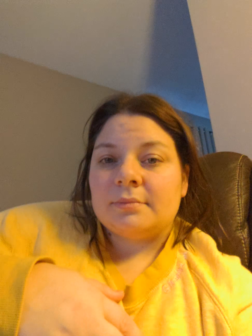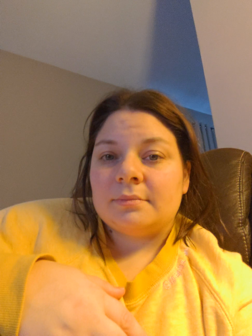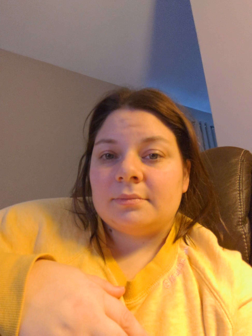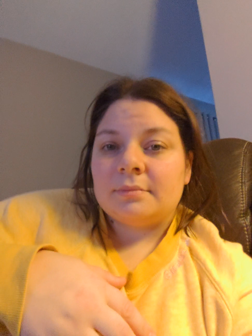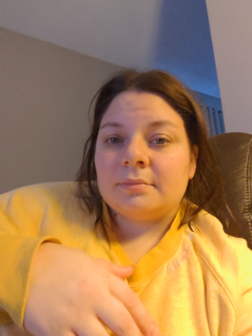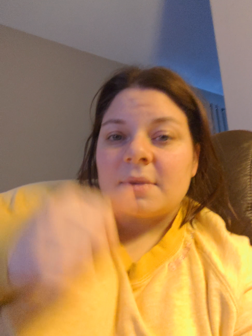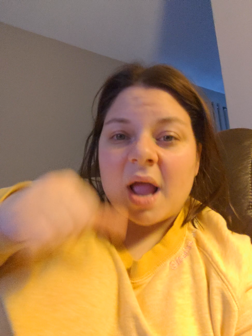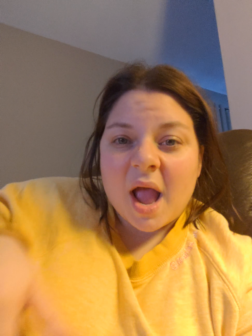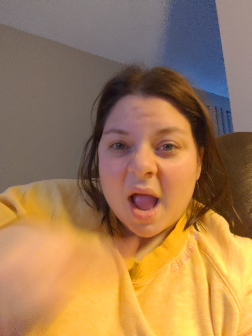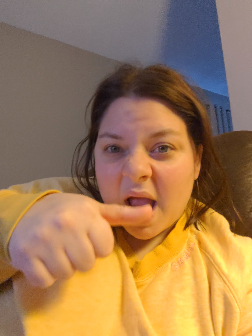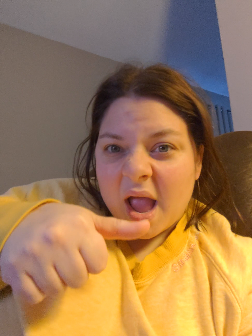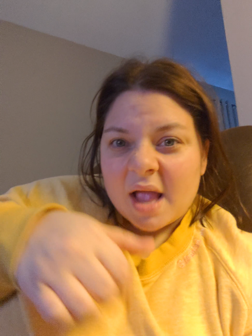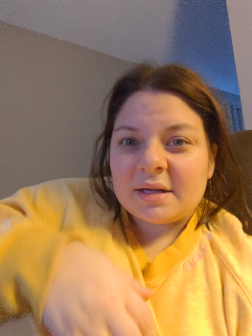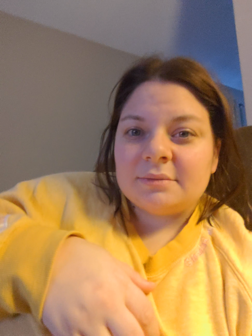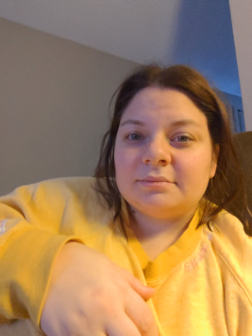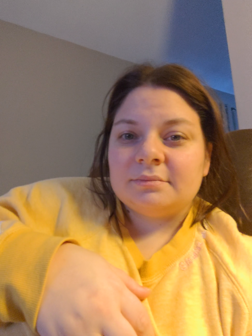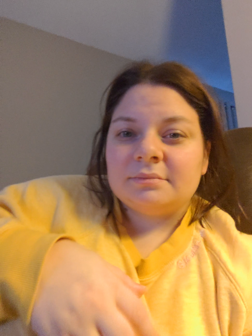hide